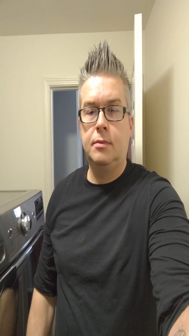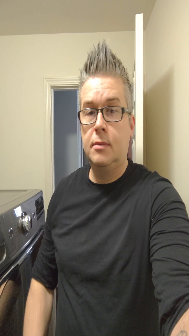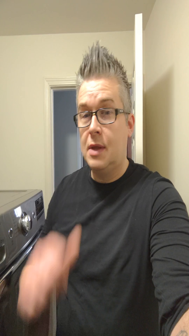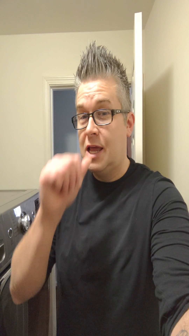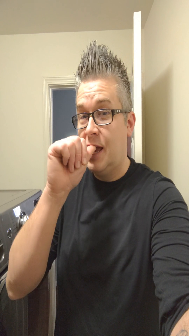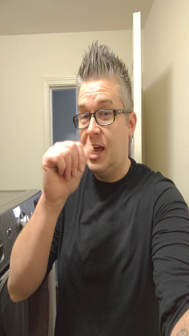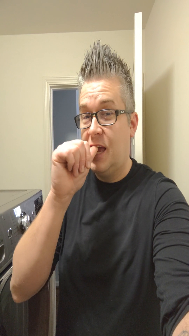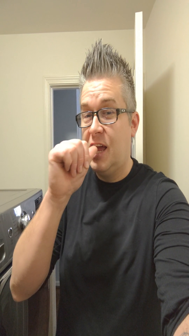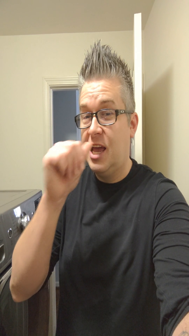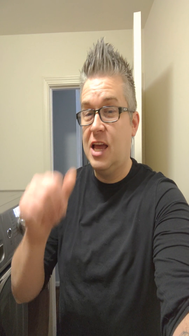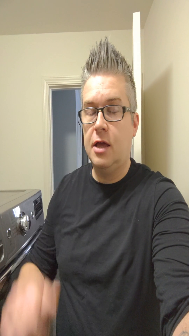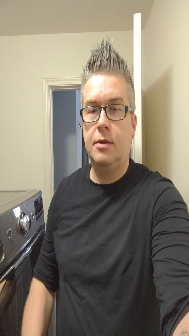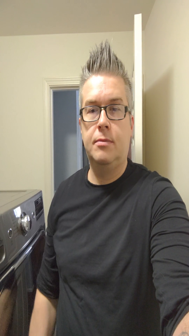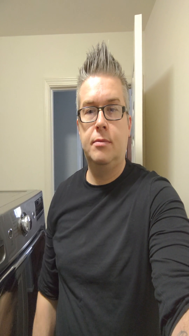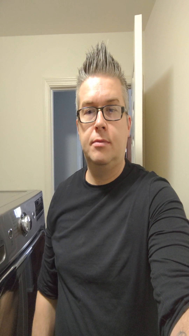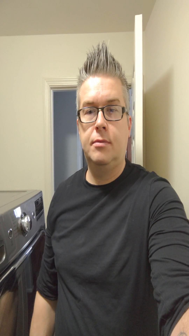nuts